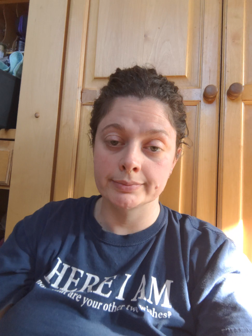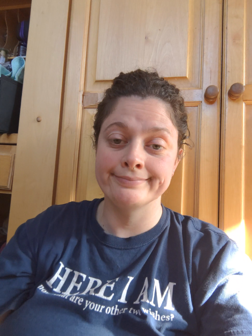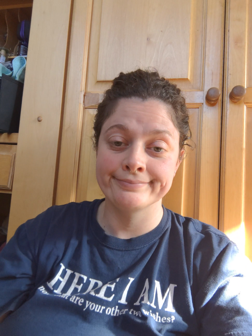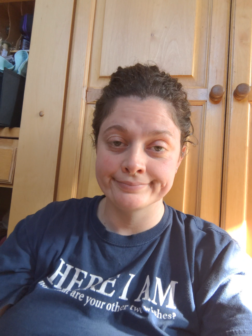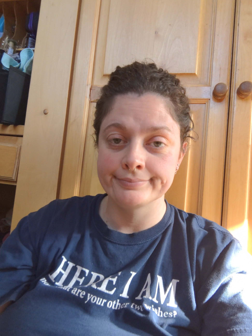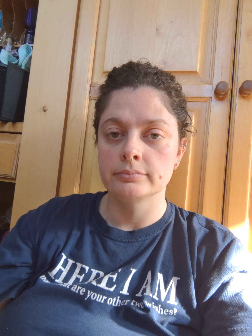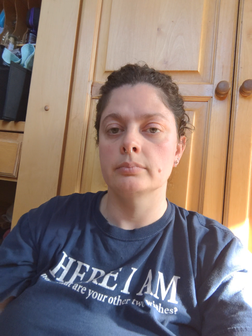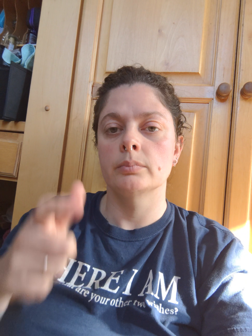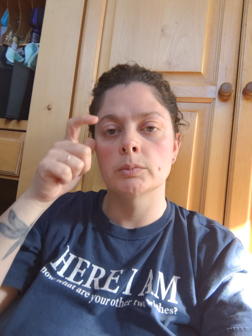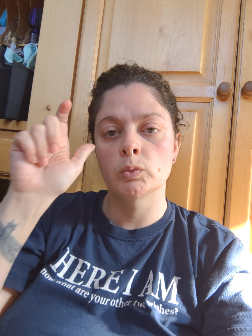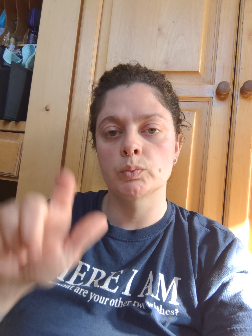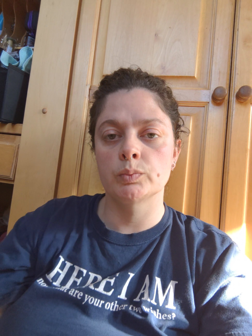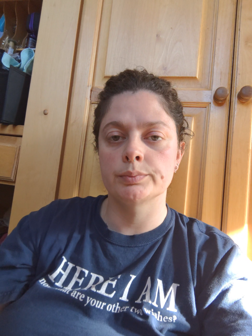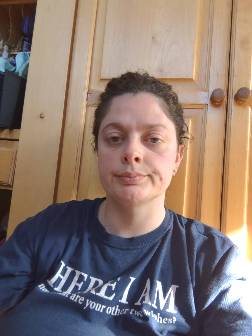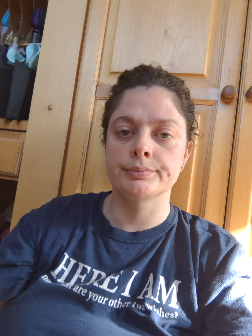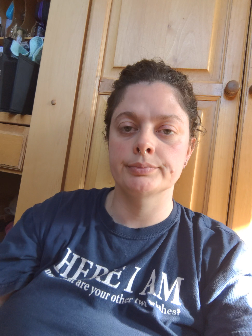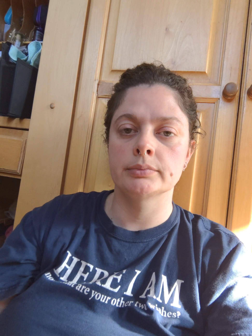moon